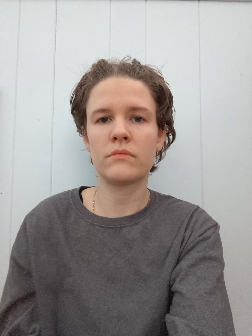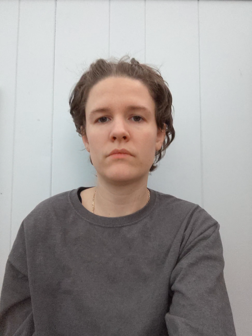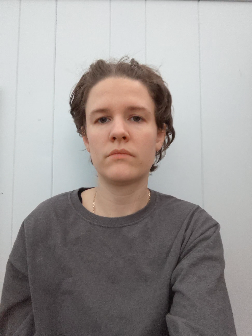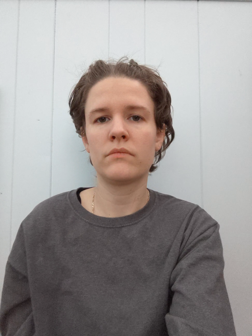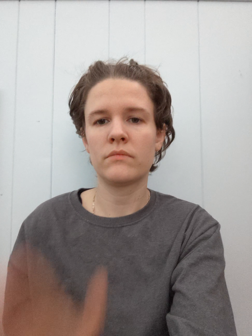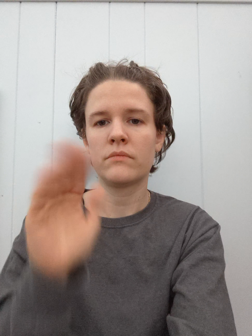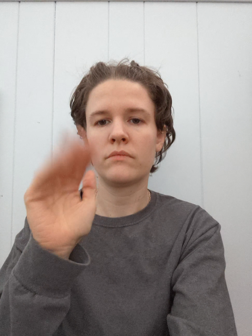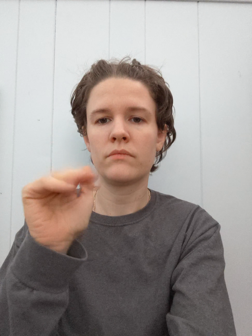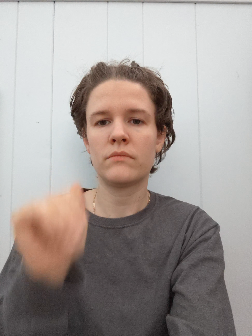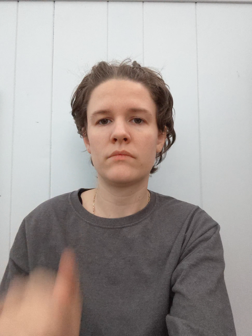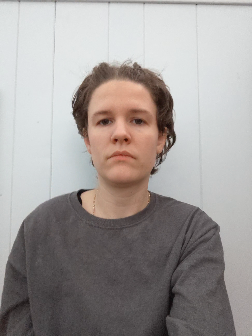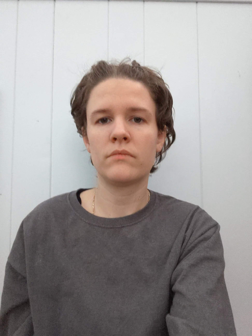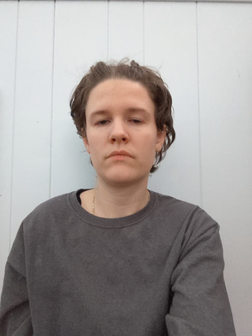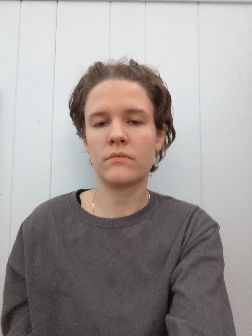bye